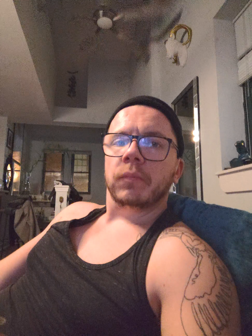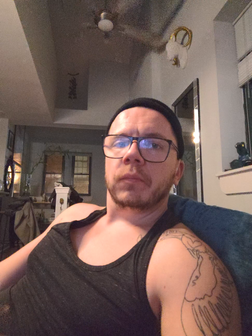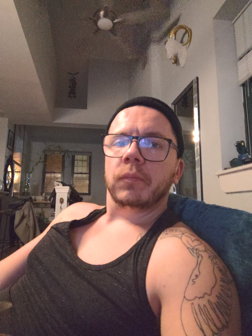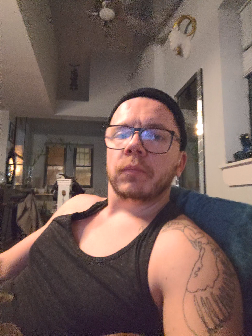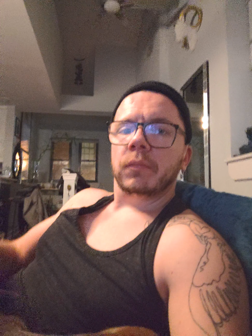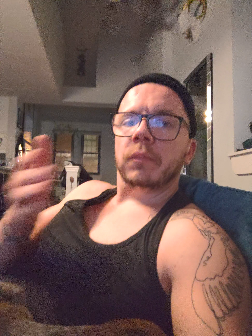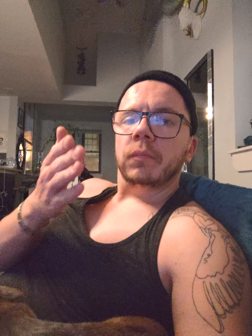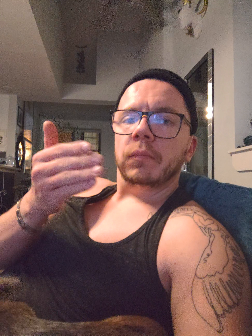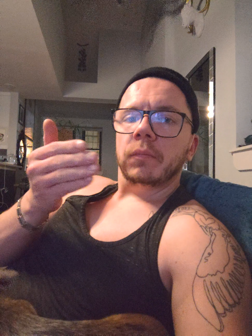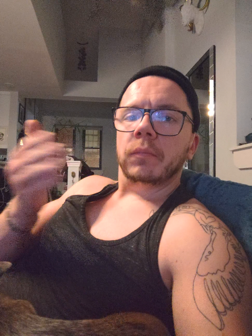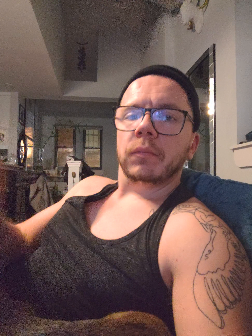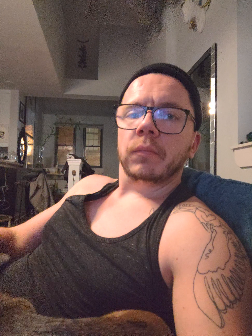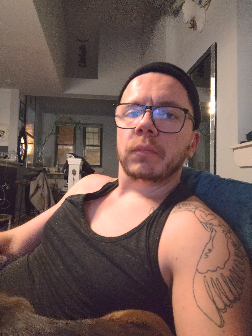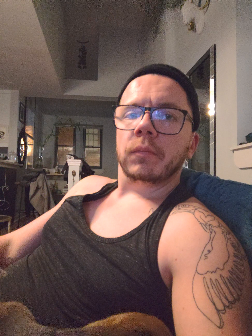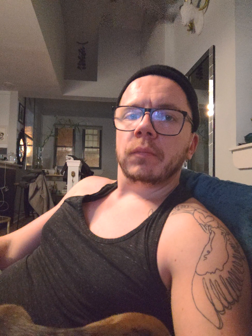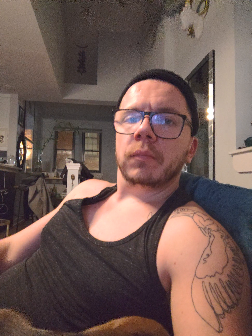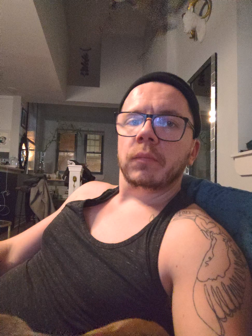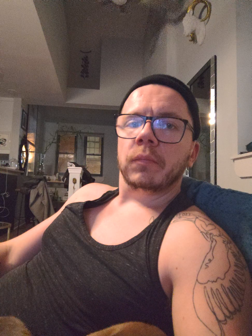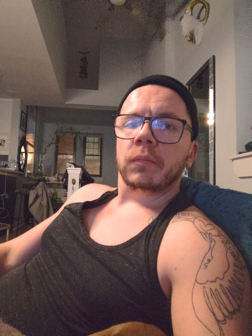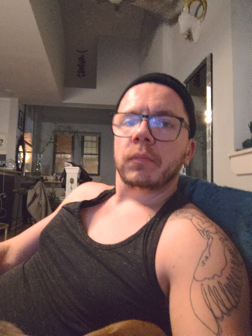flag